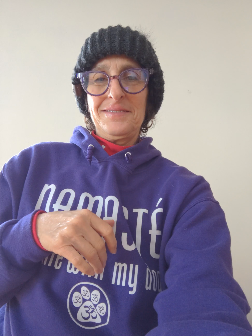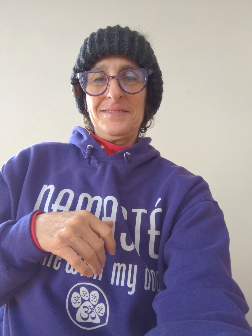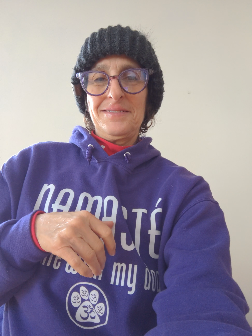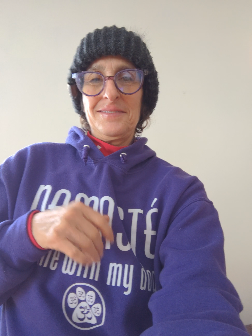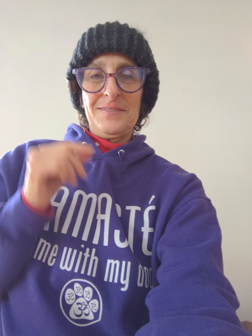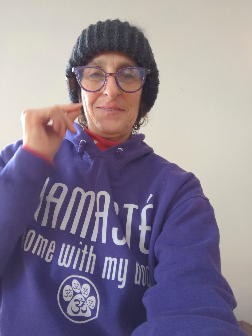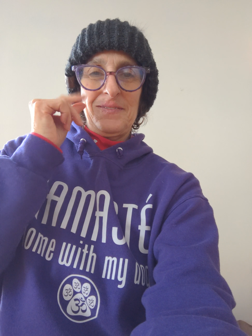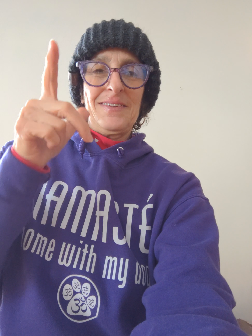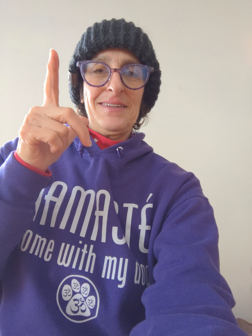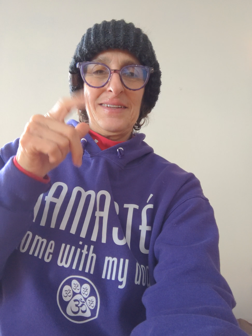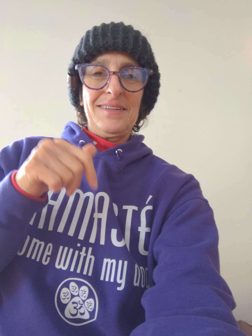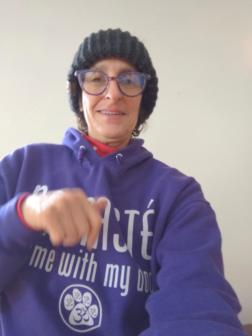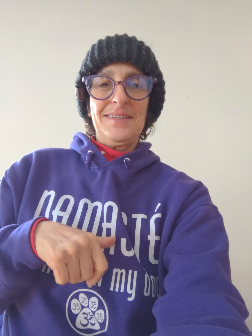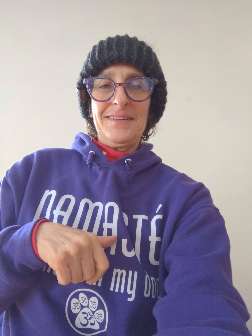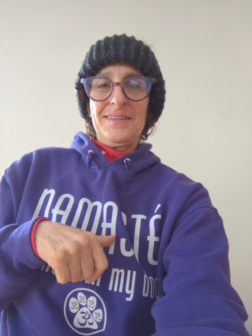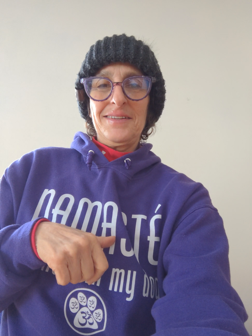awake